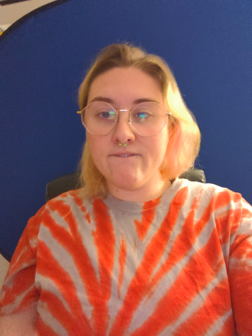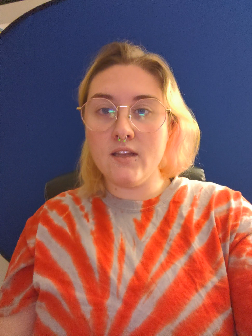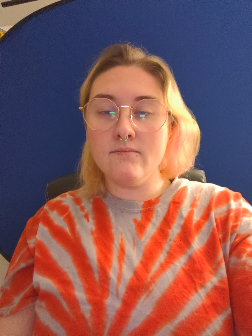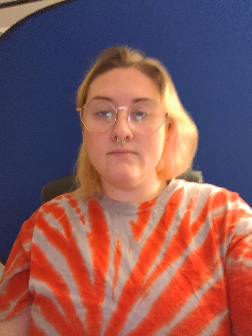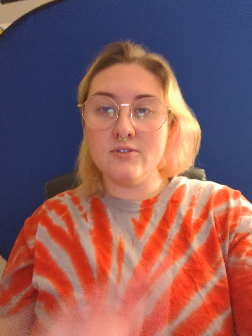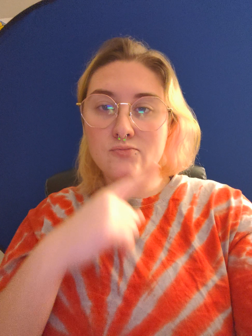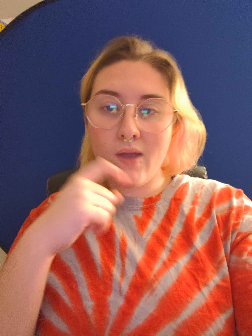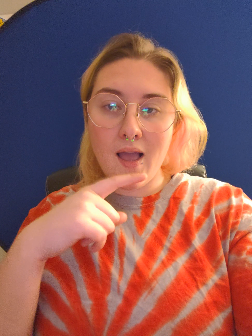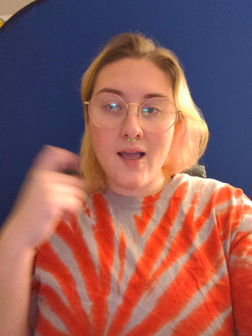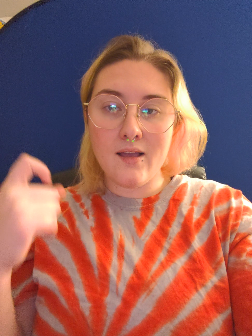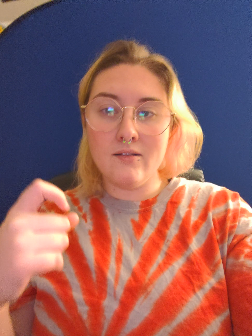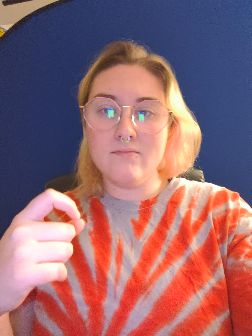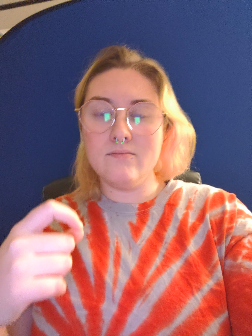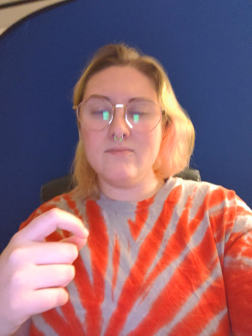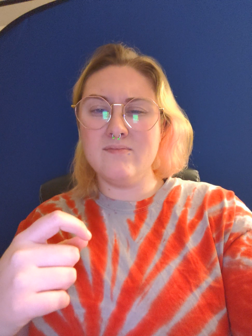dry